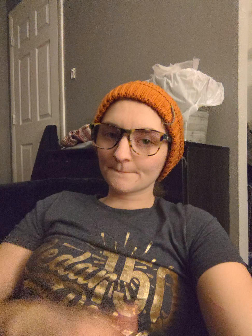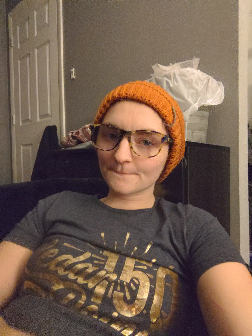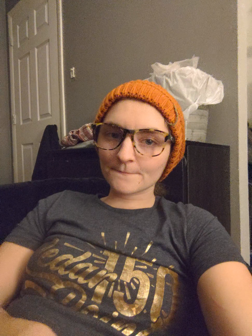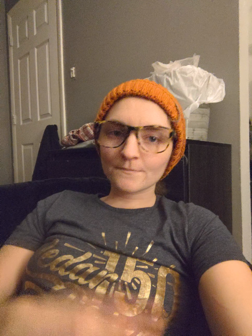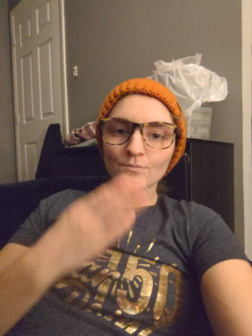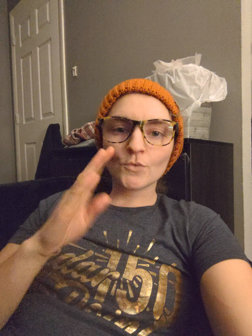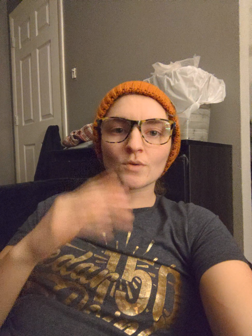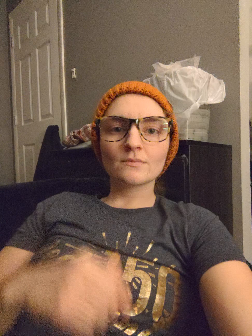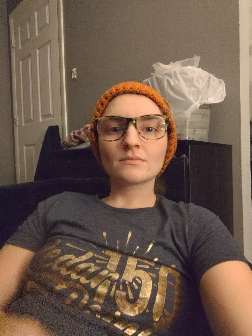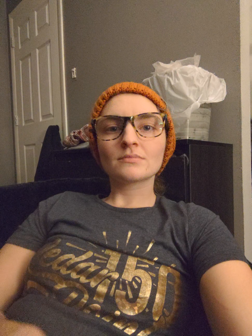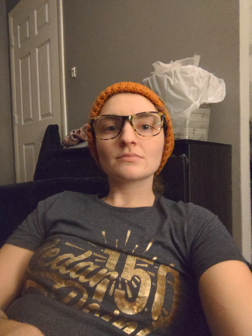blue